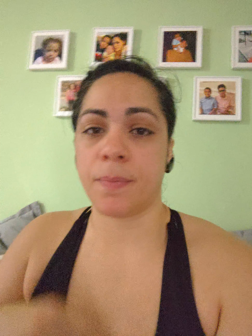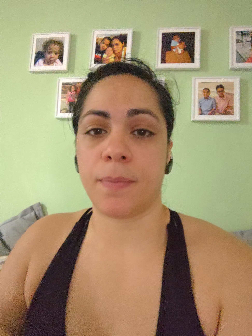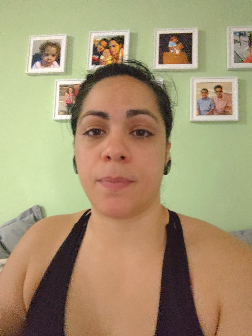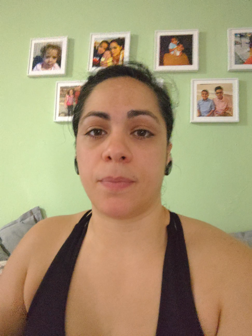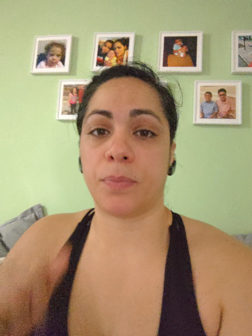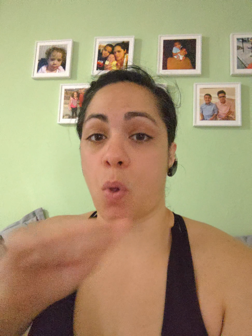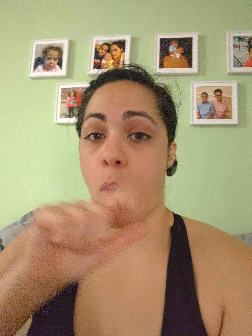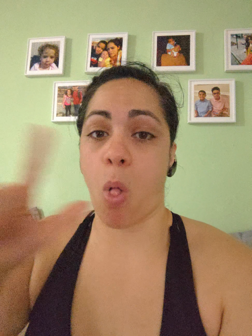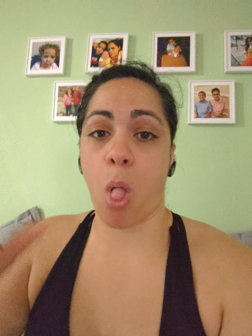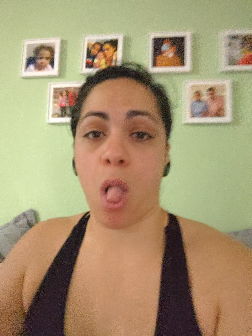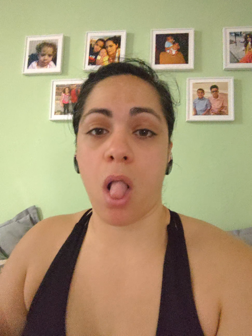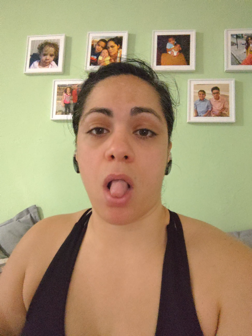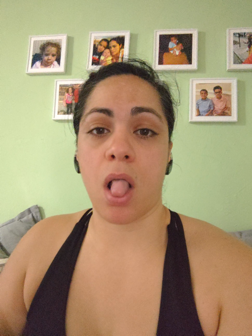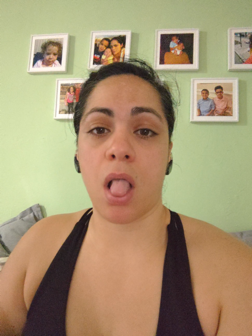all